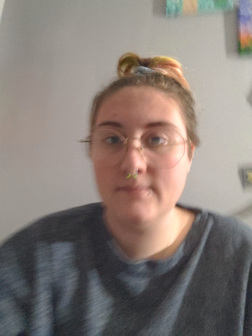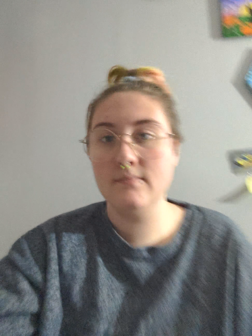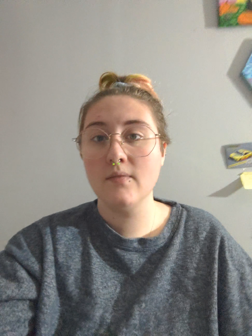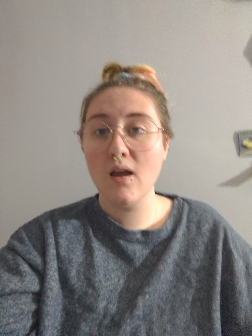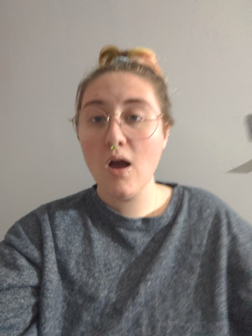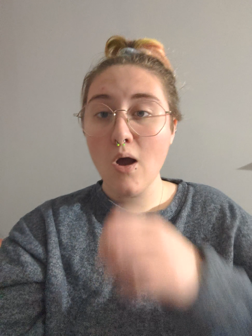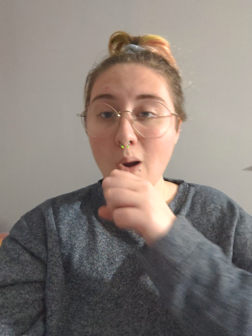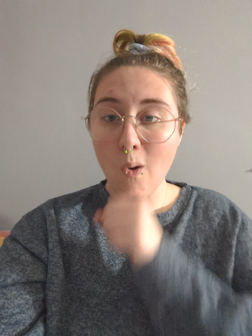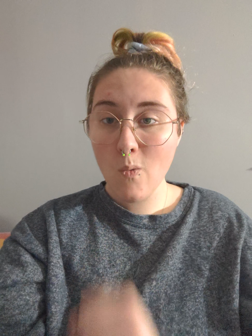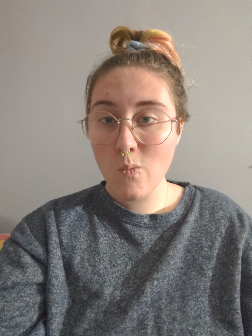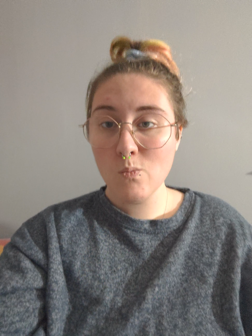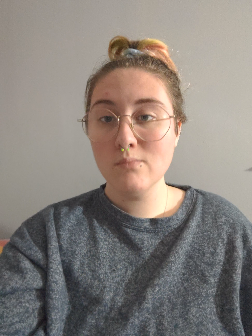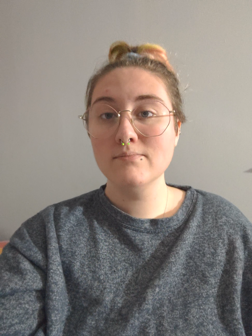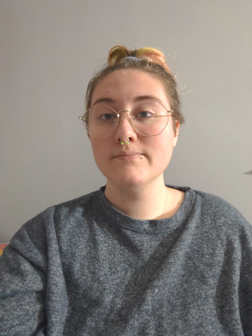old